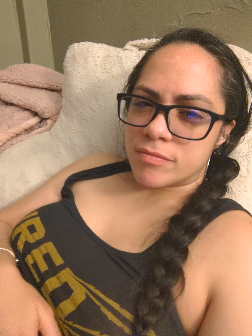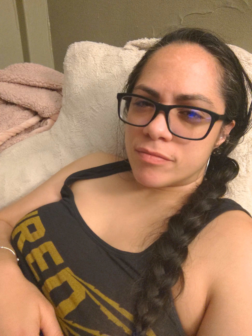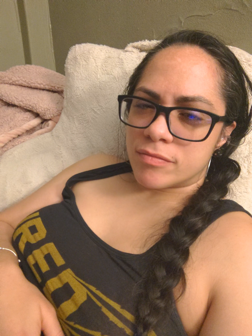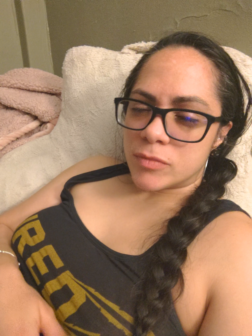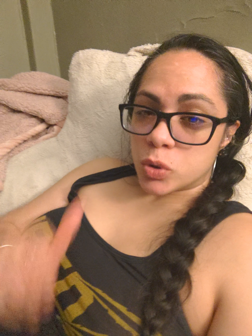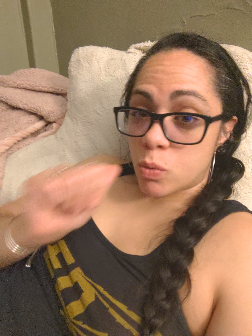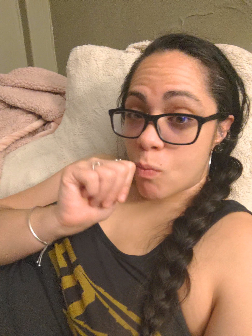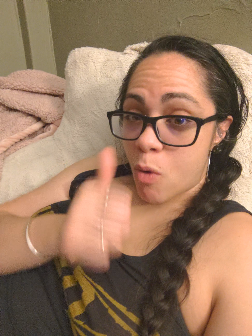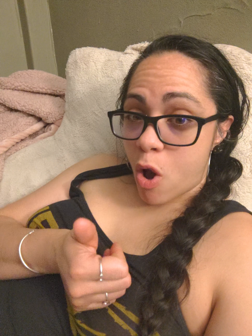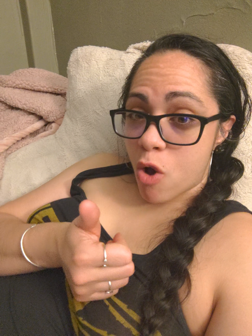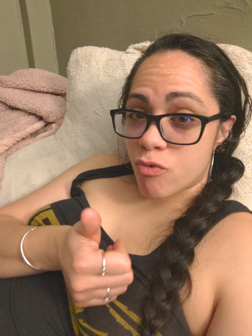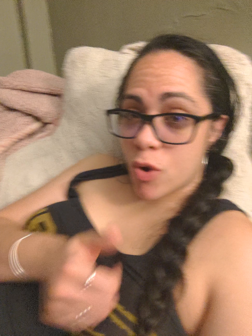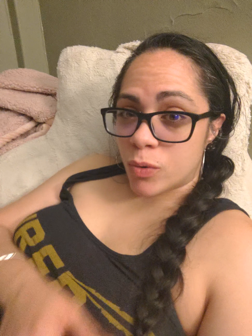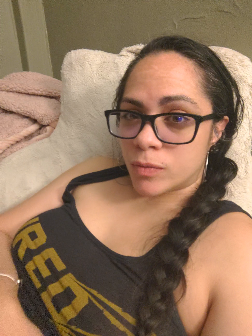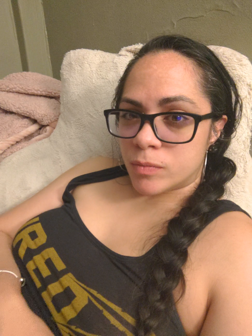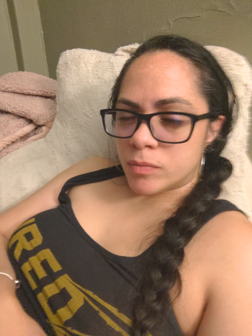tomorrow